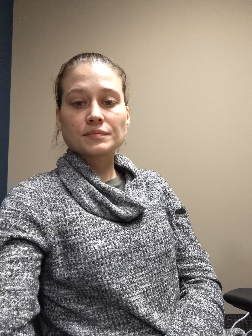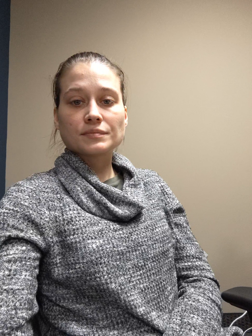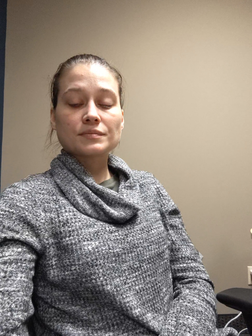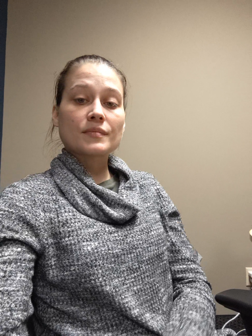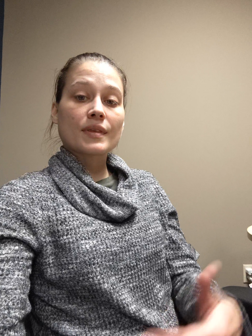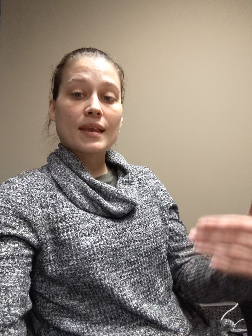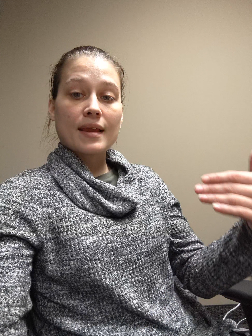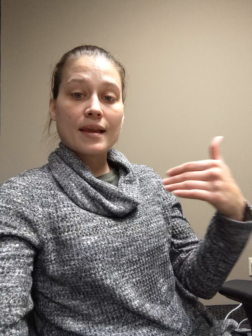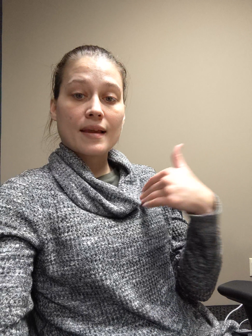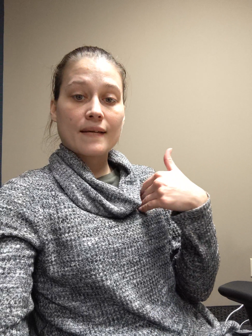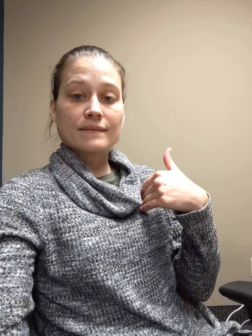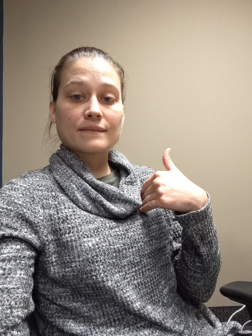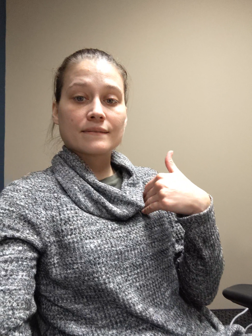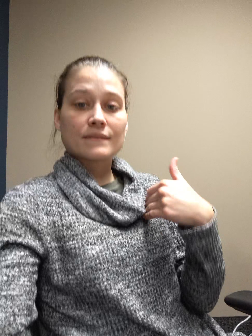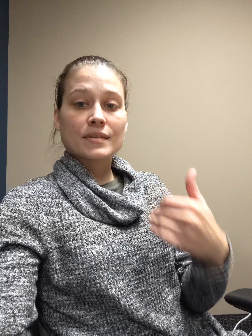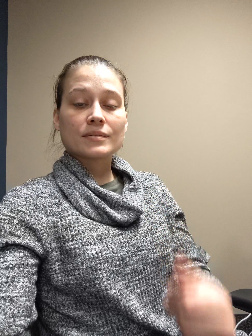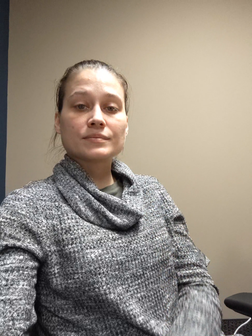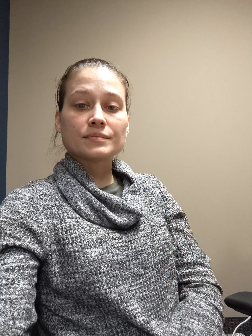have